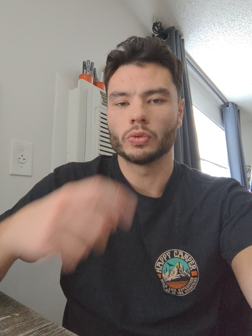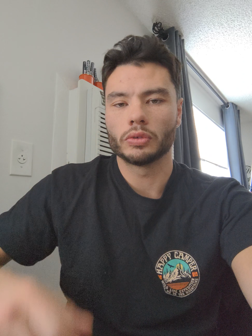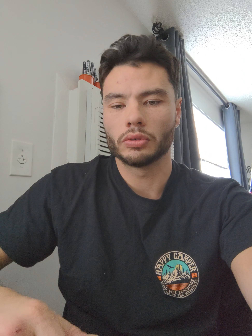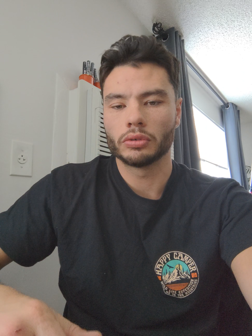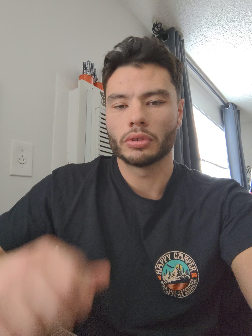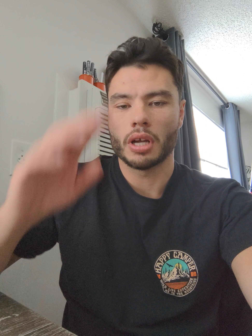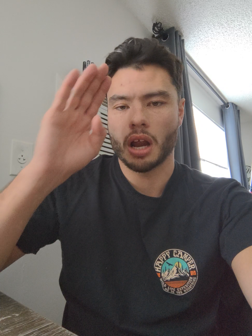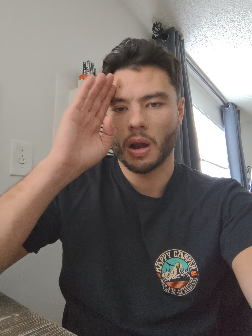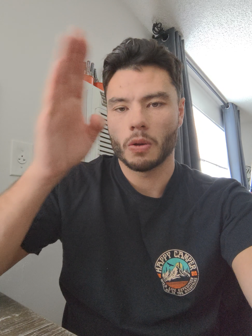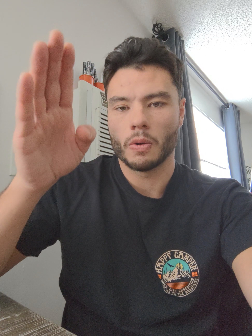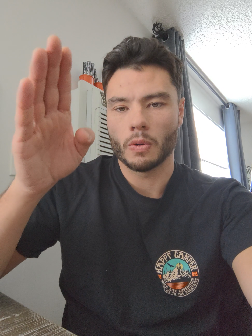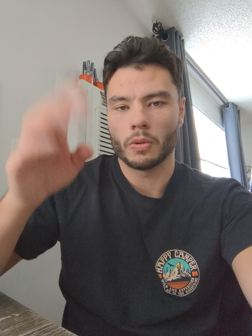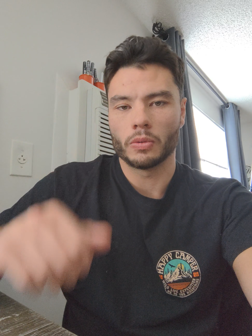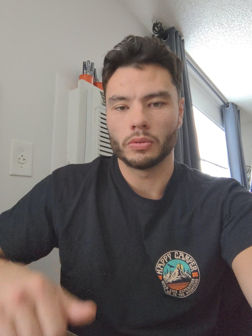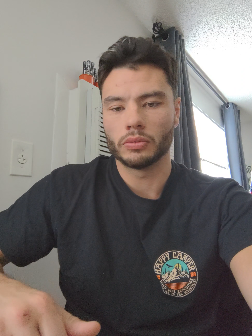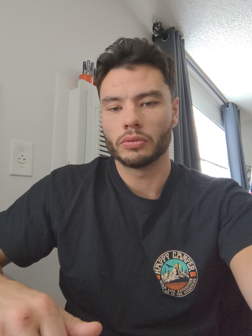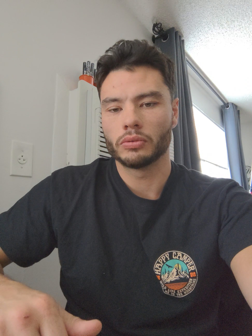hello